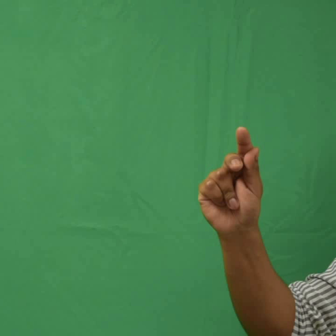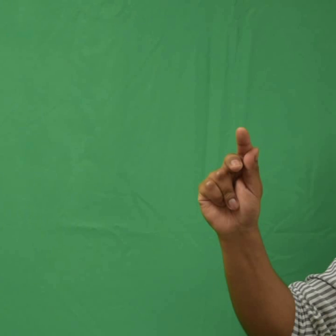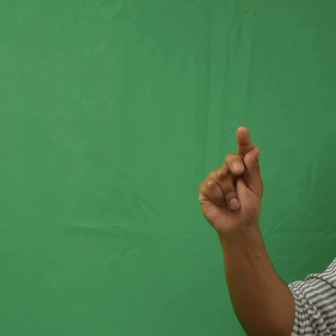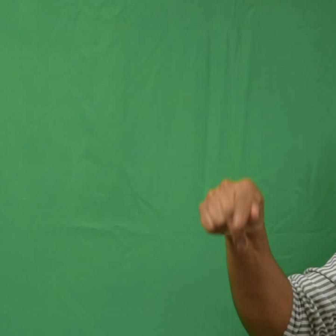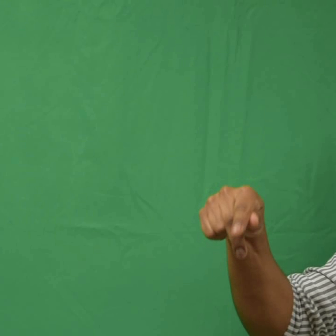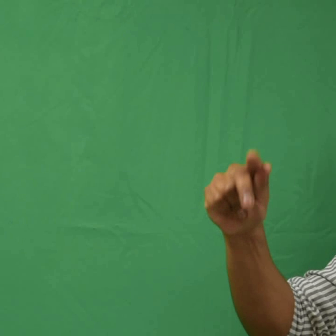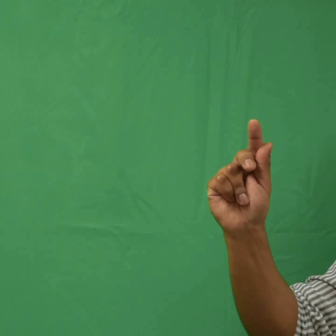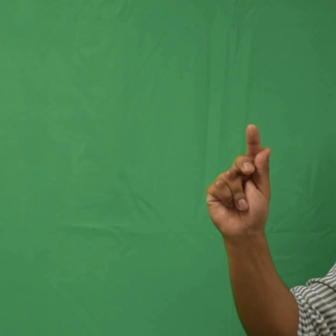K